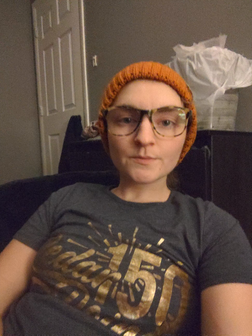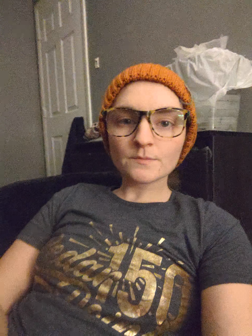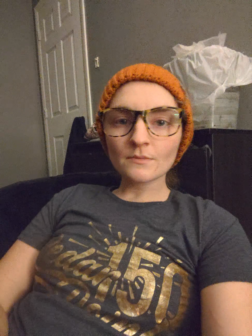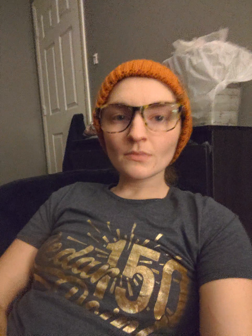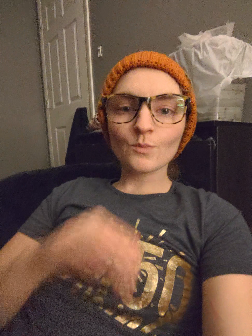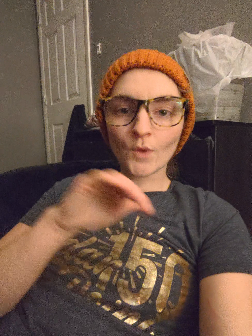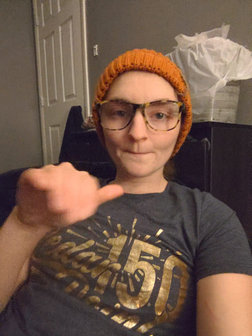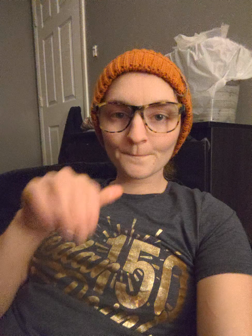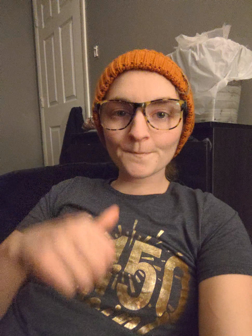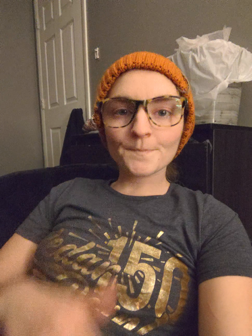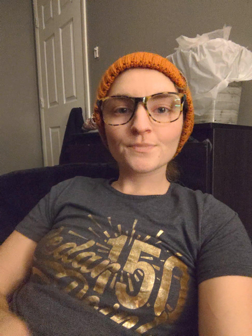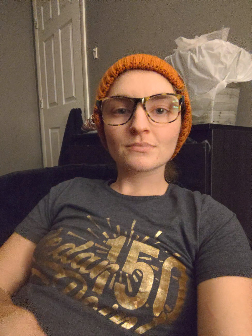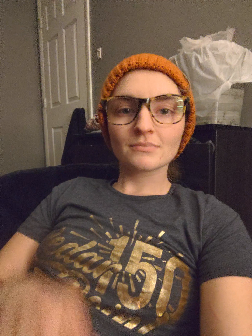pool